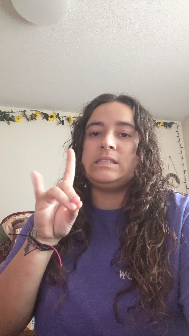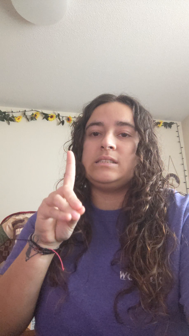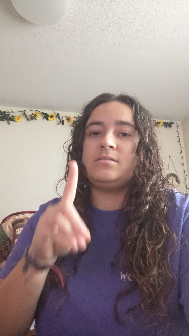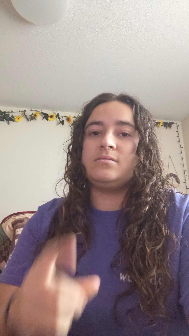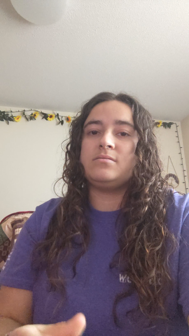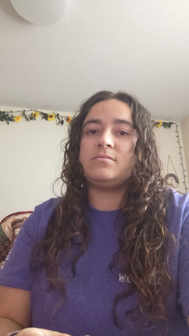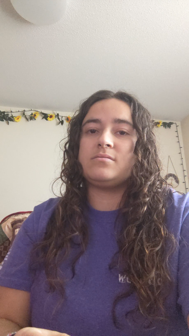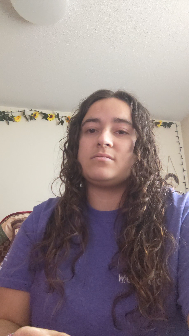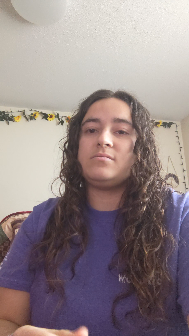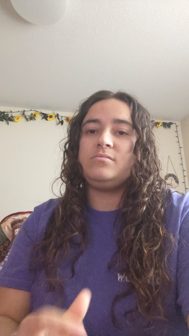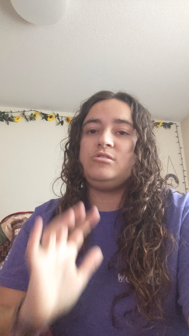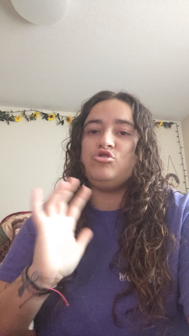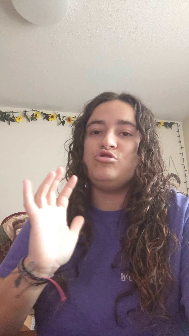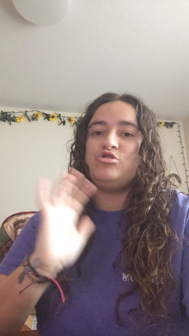cheese